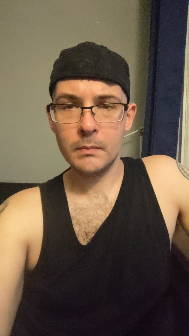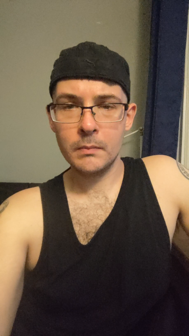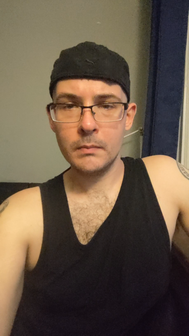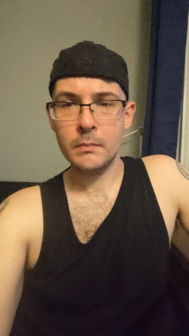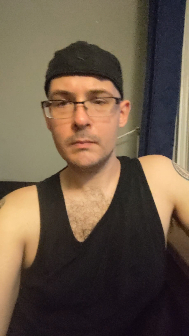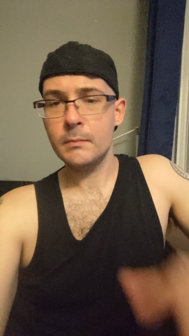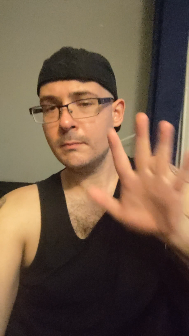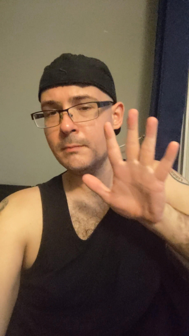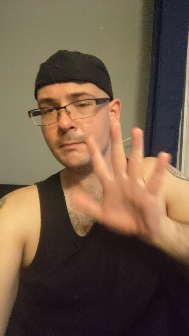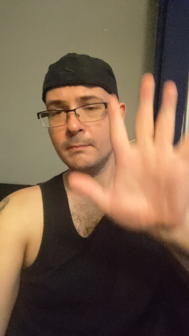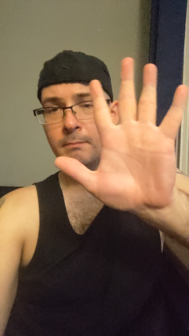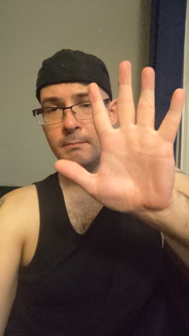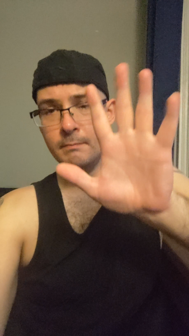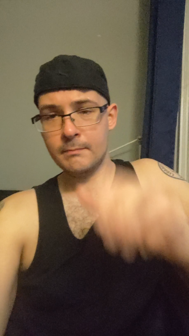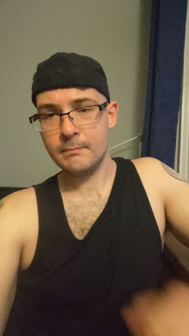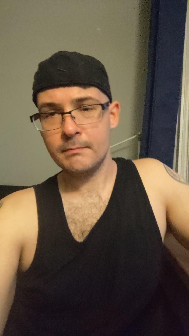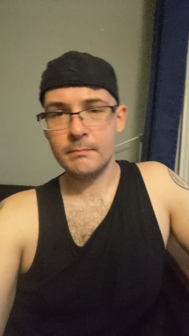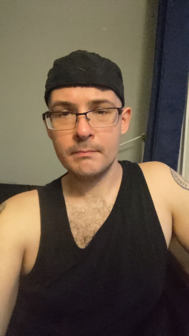give me five